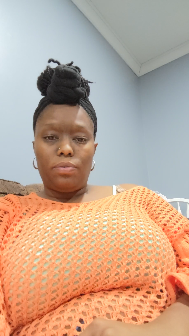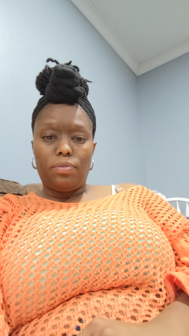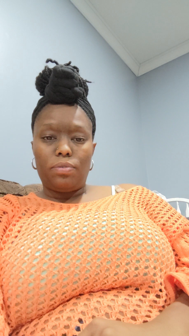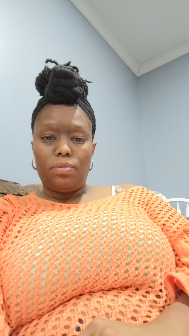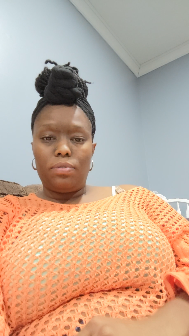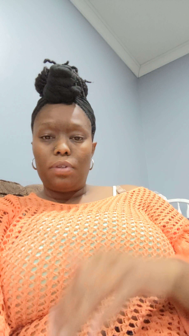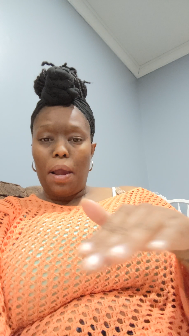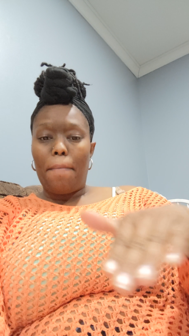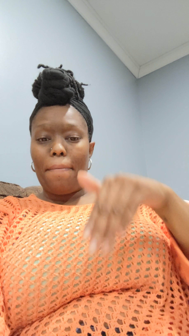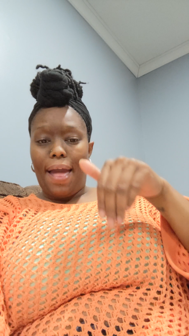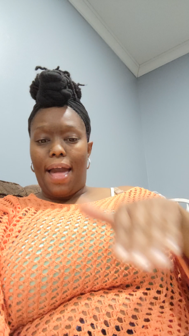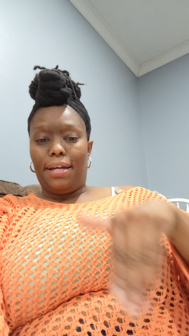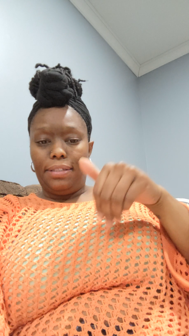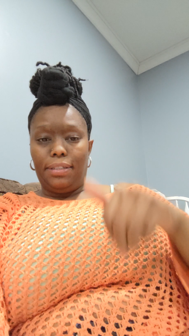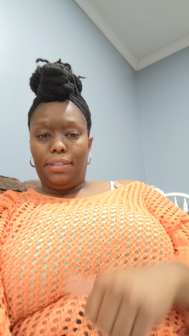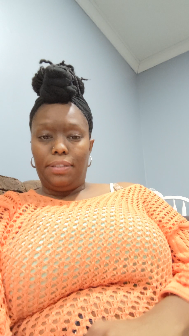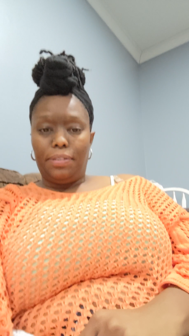pants